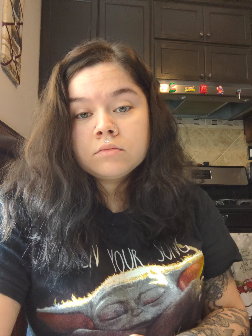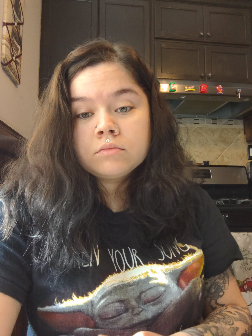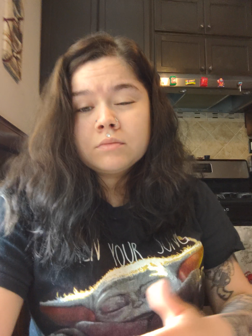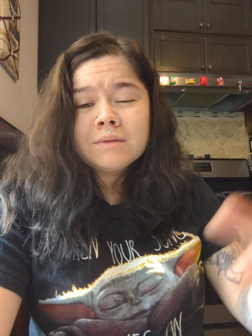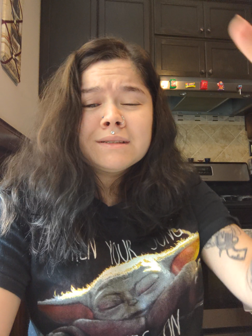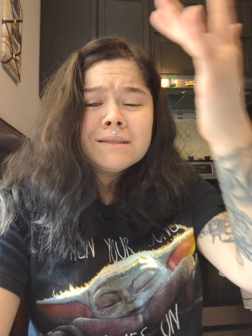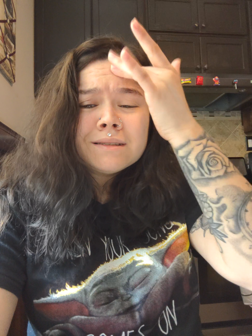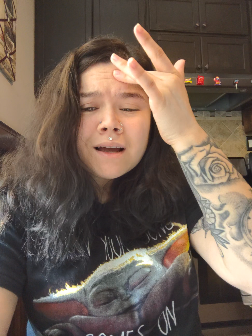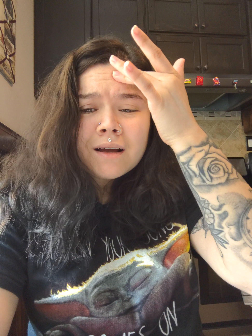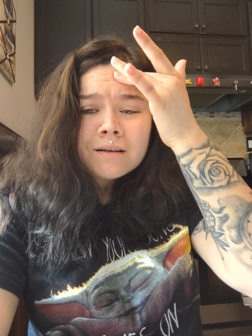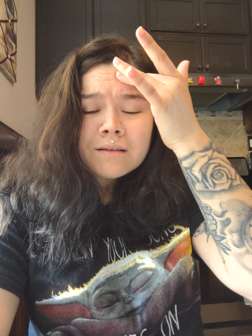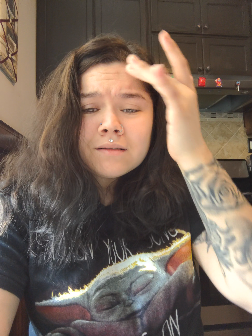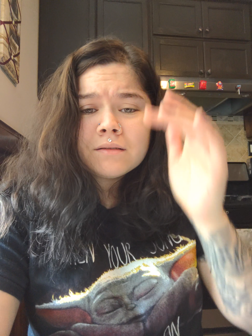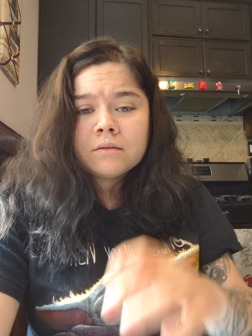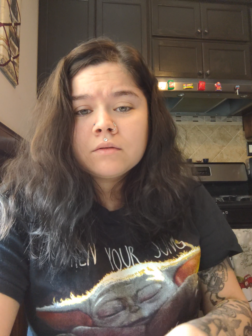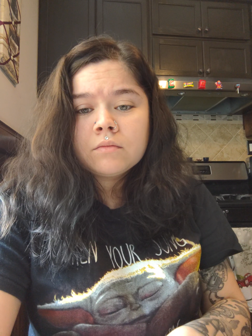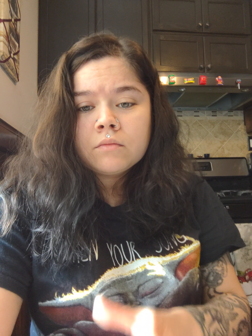sick